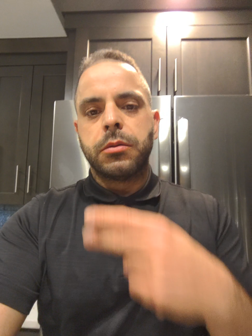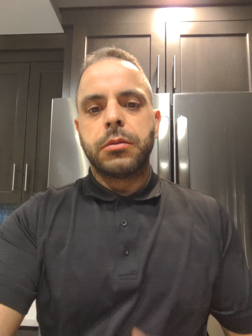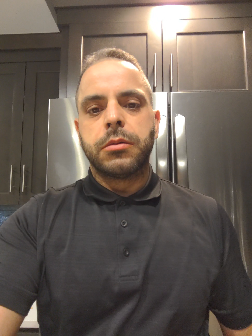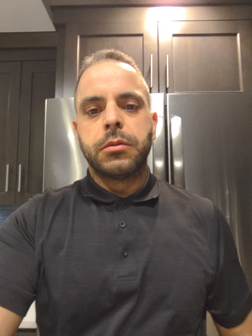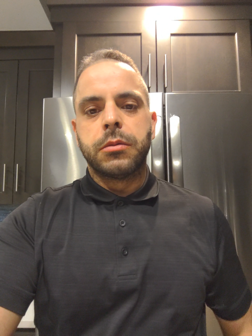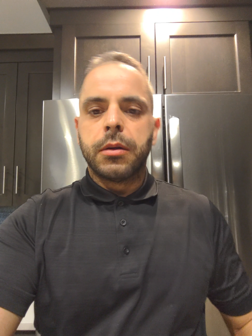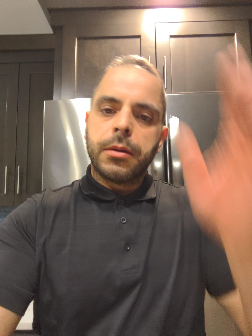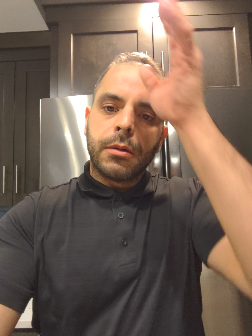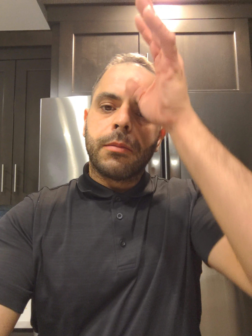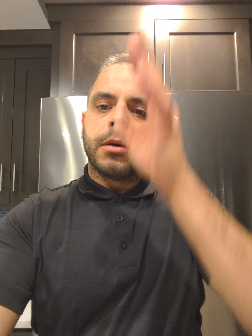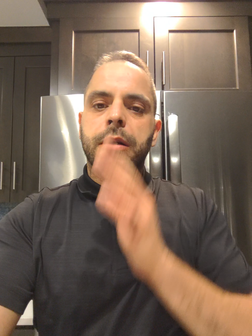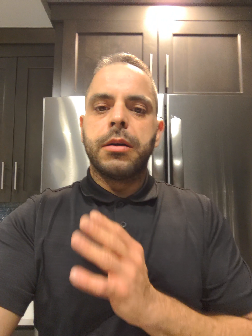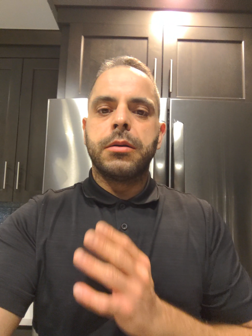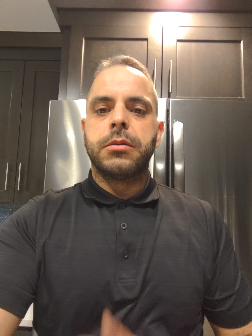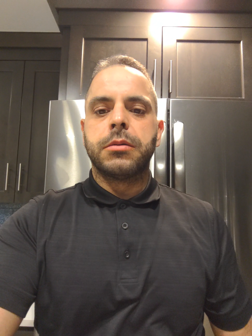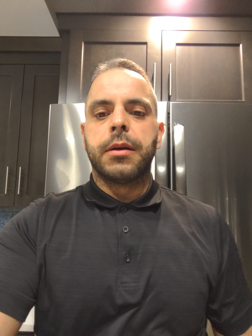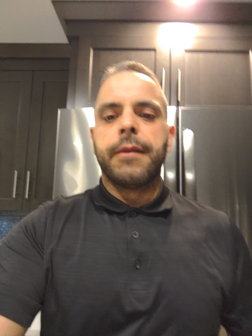man